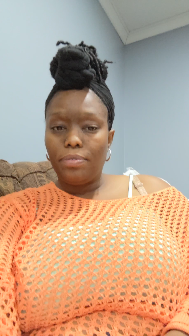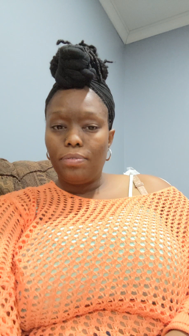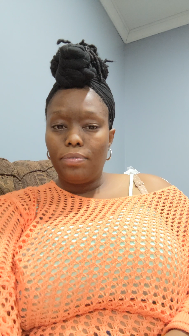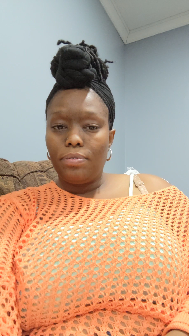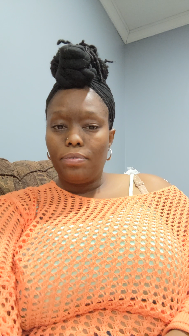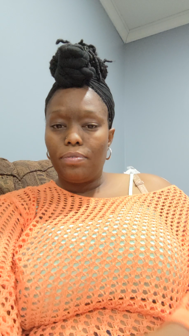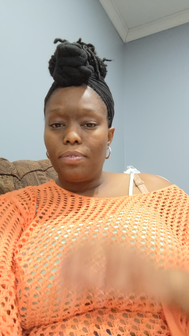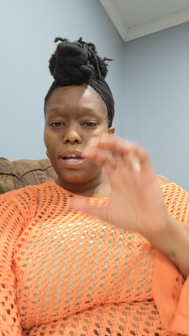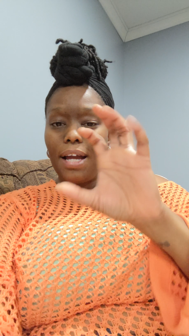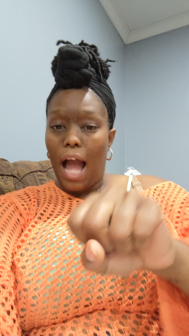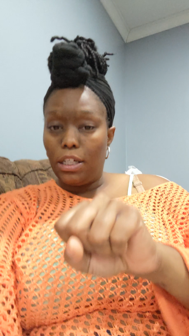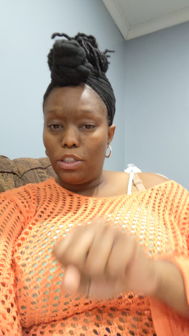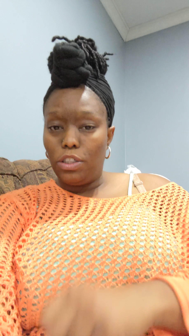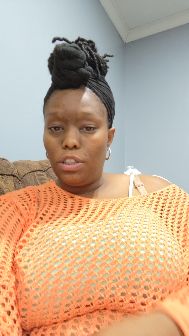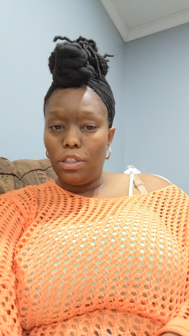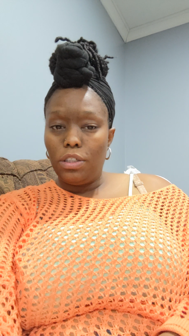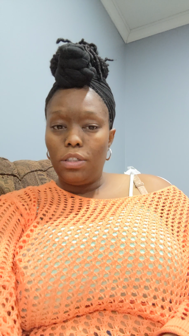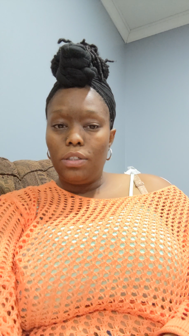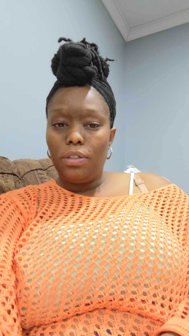catch